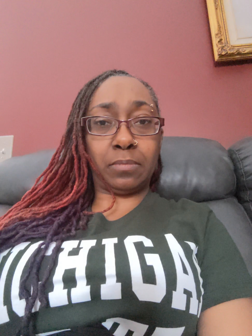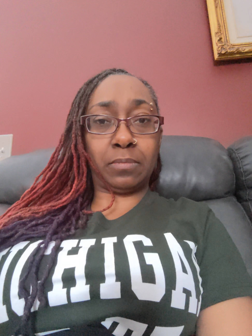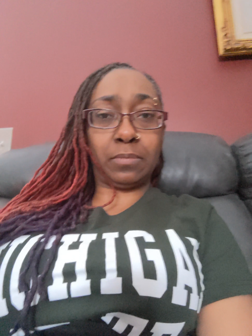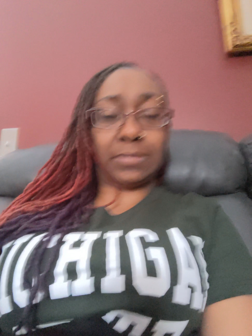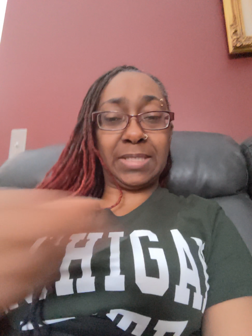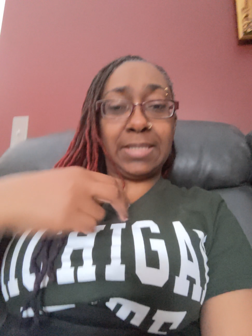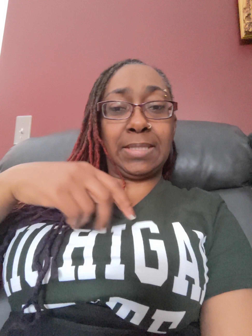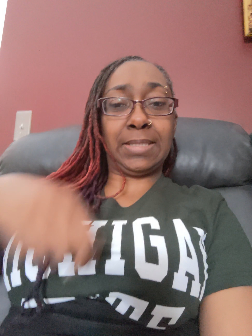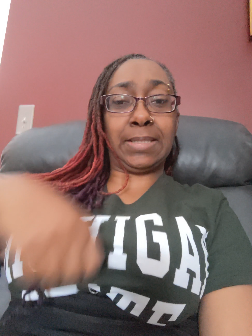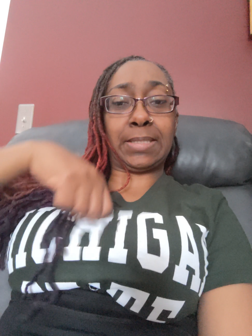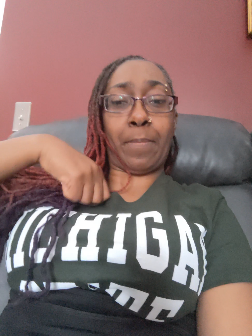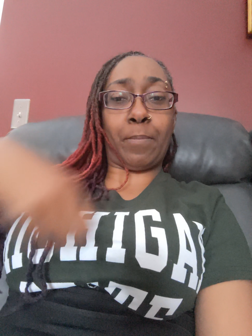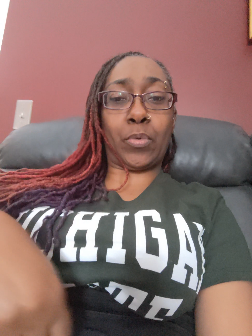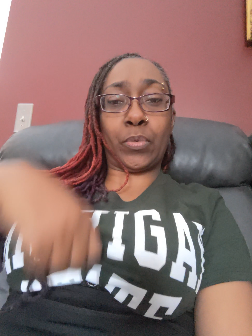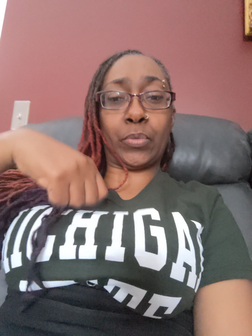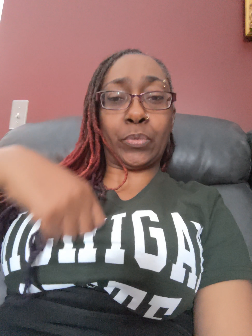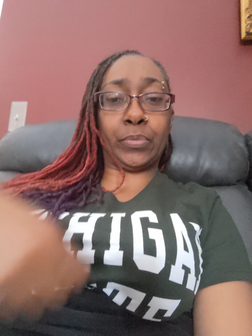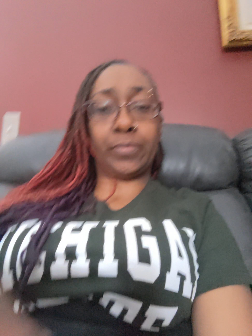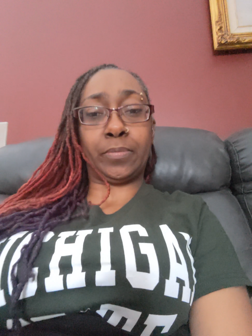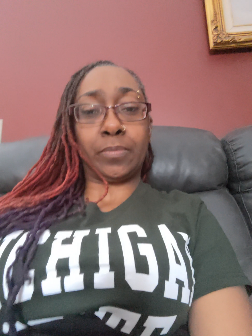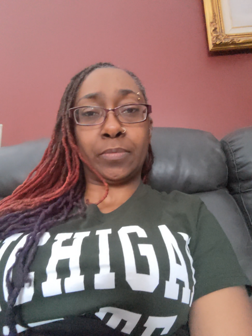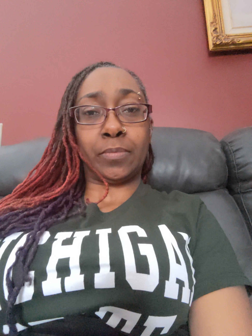zipper